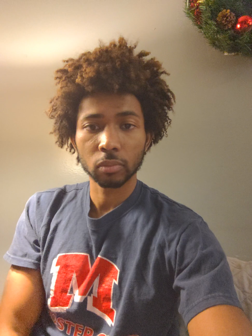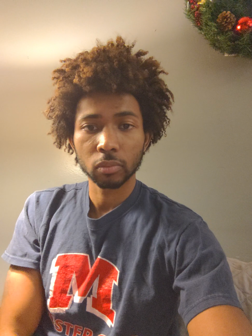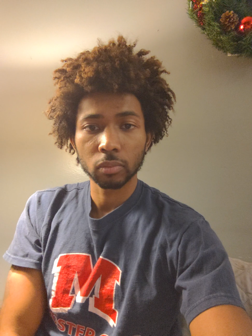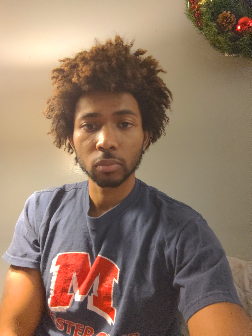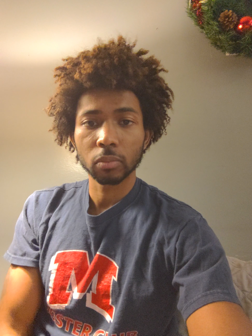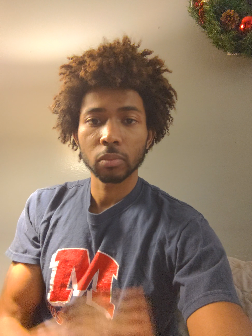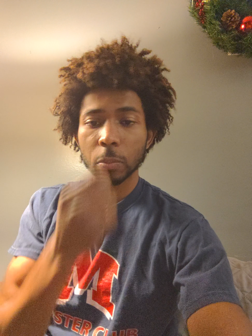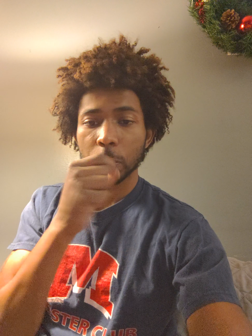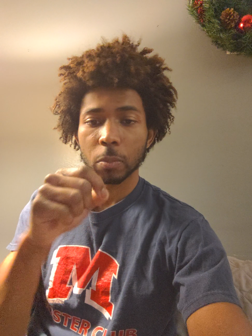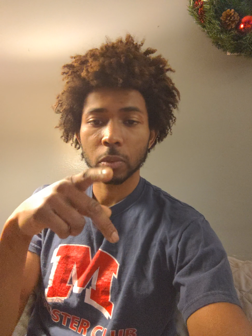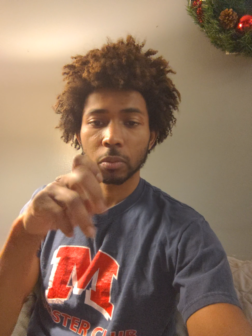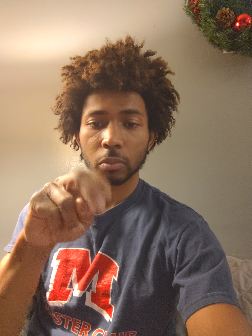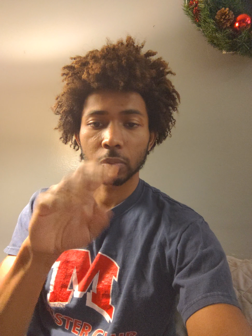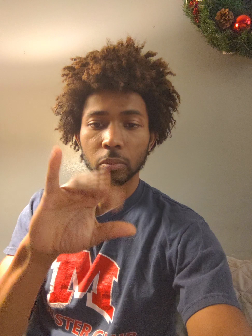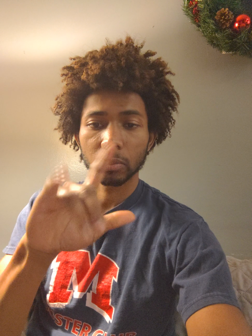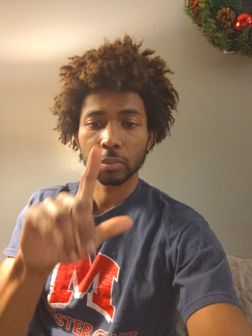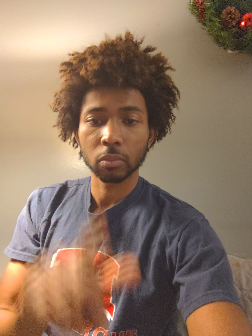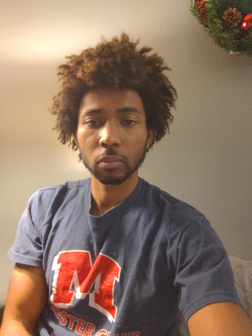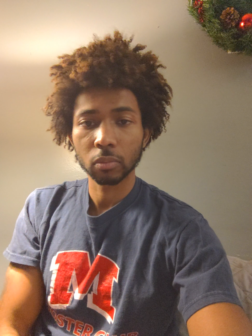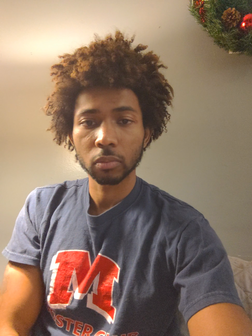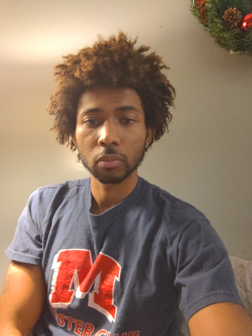pencil